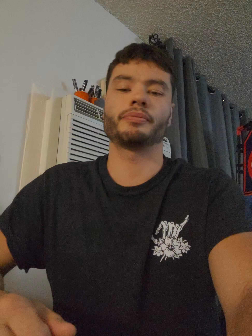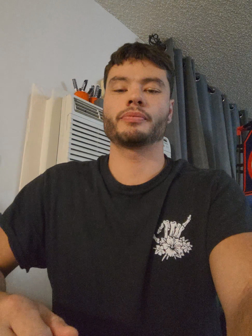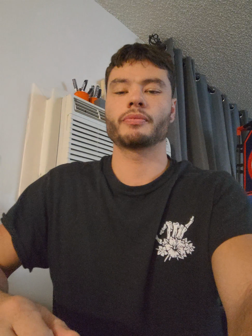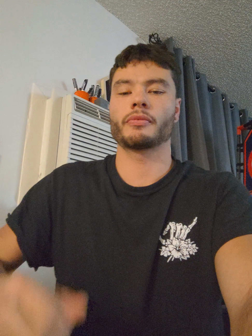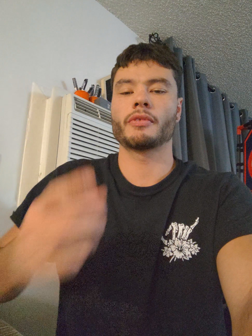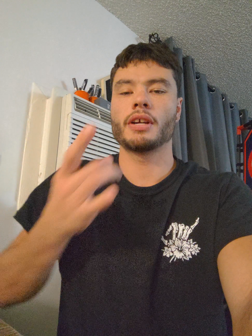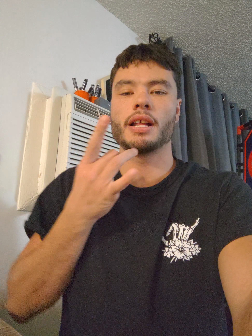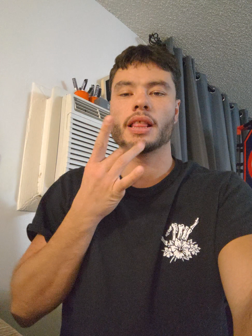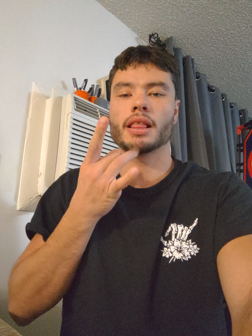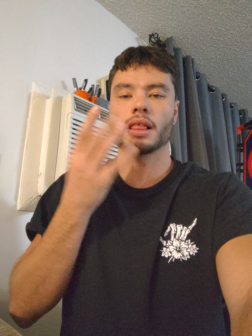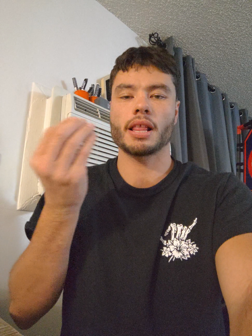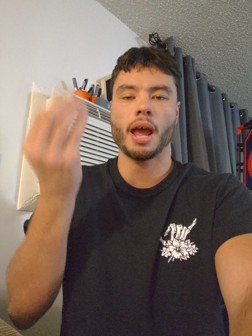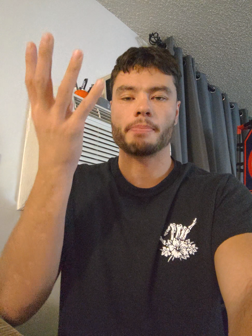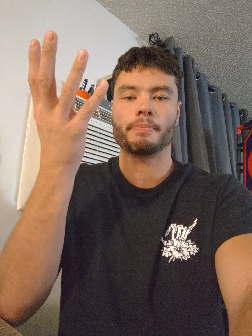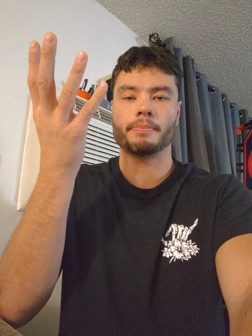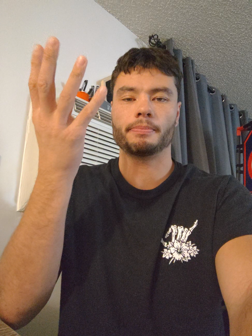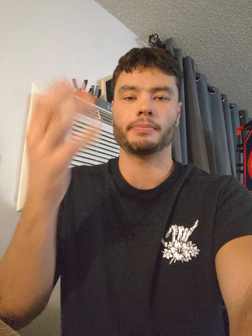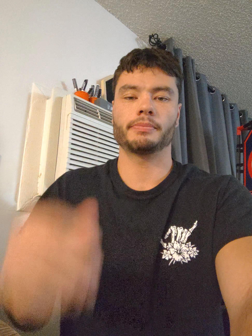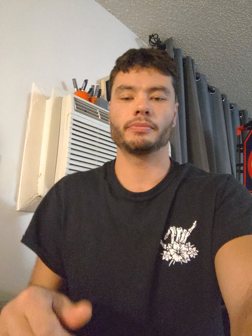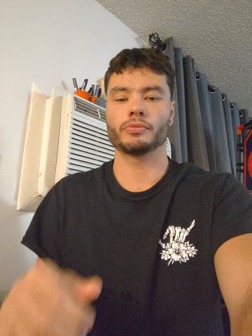lamp